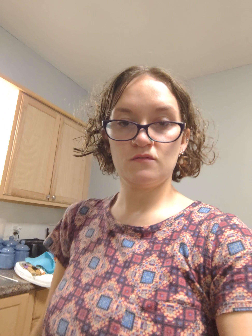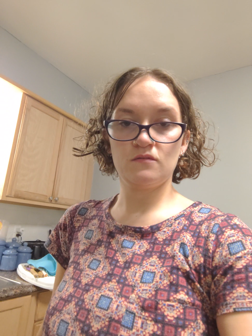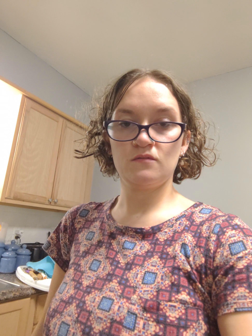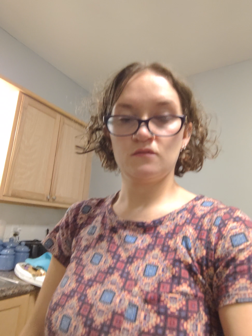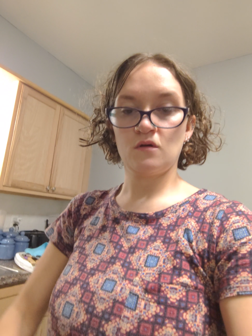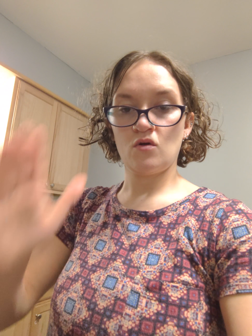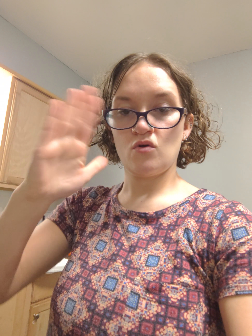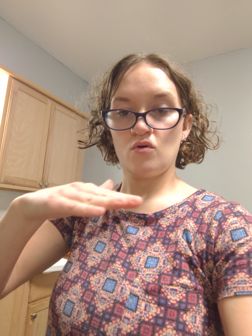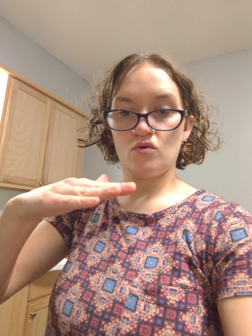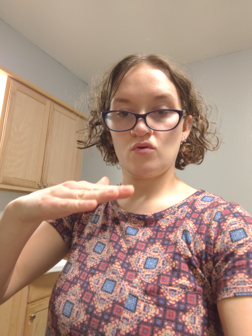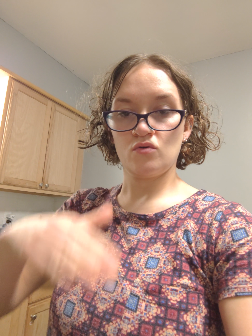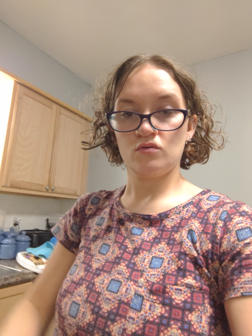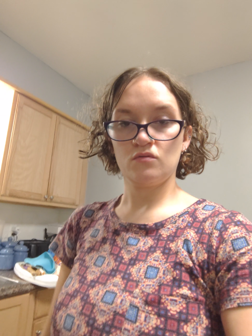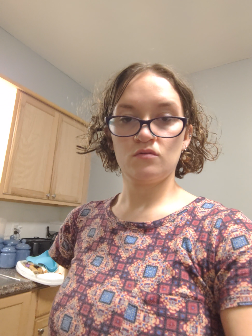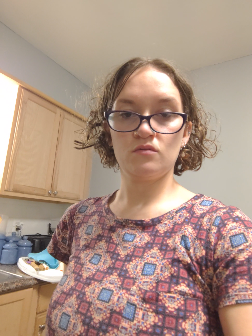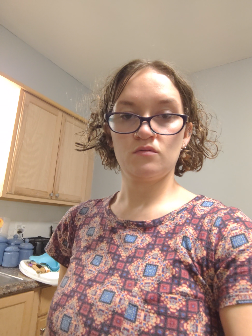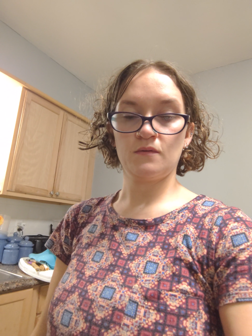on